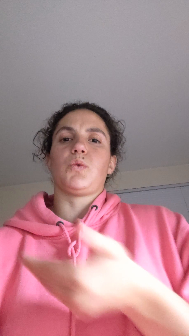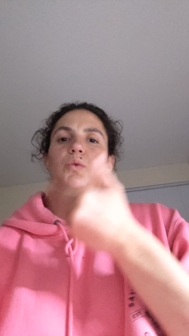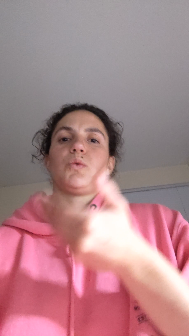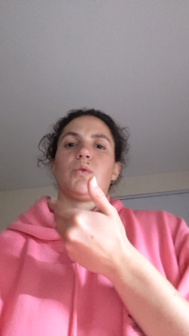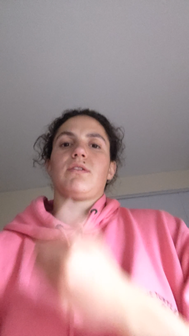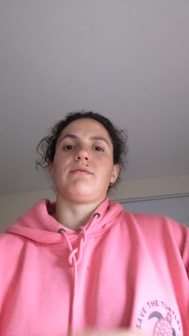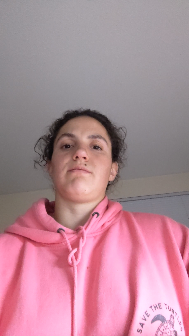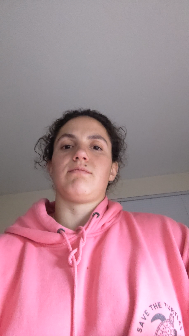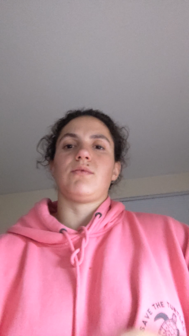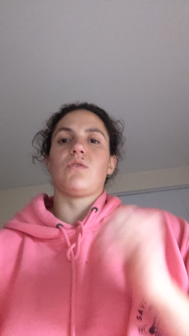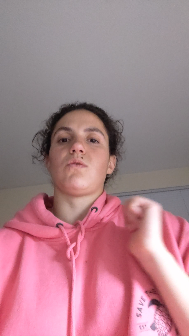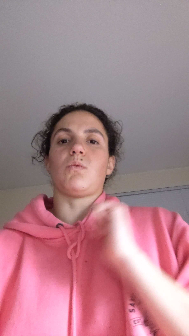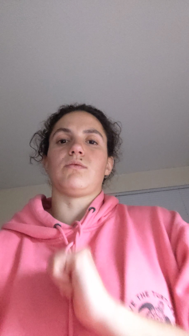coats